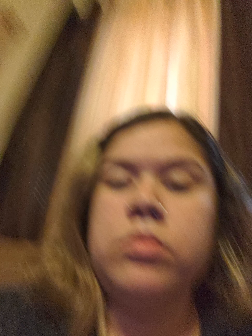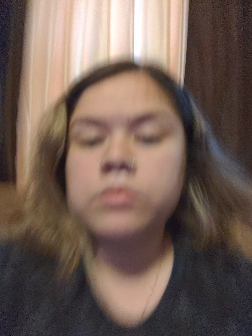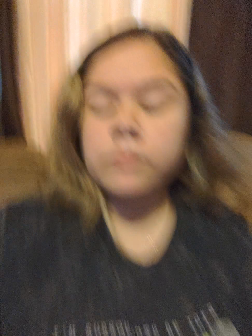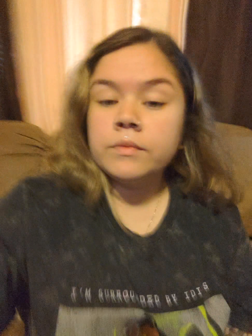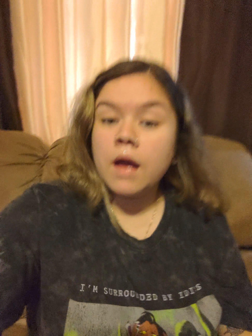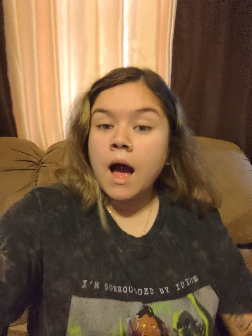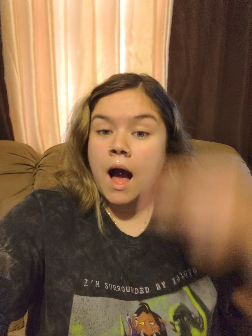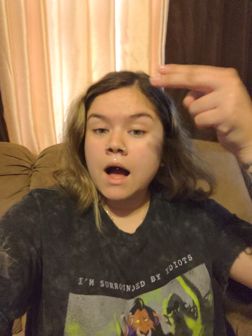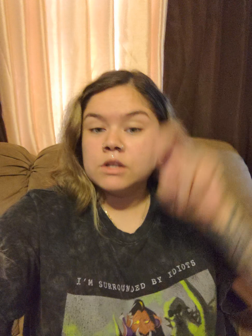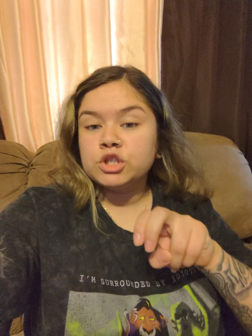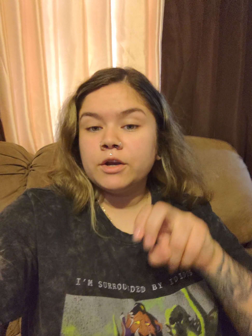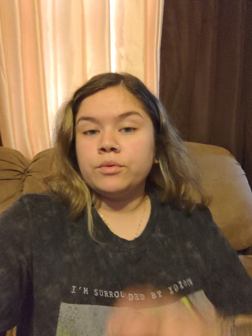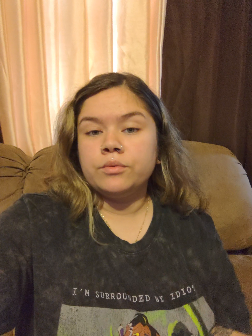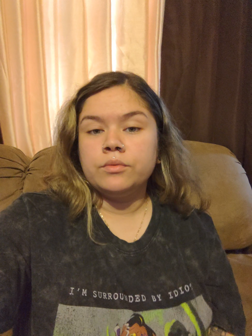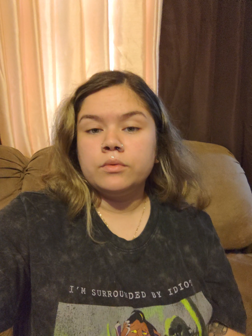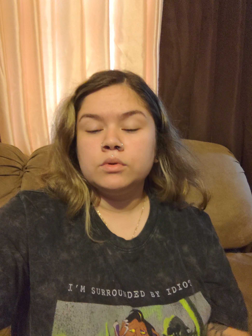high chair